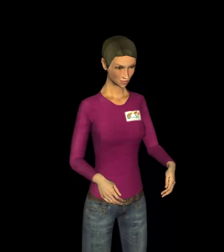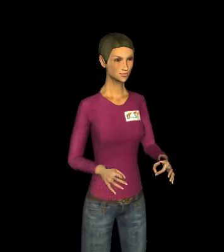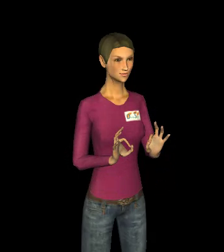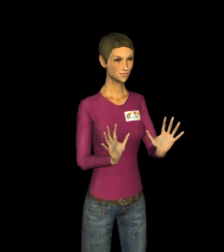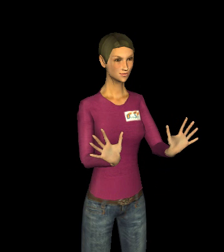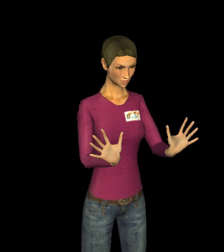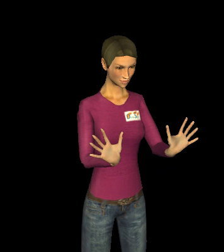وقت